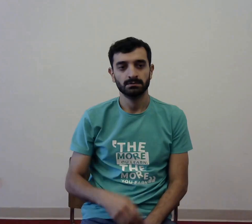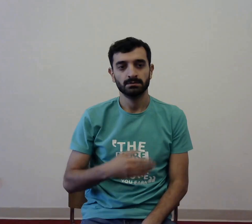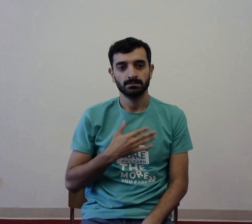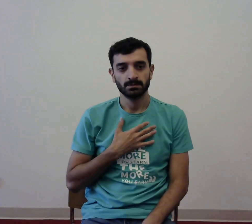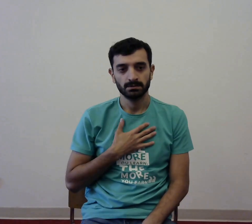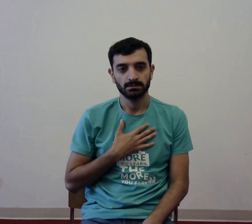mən